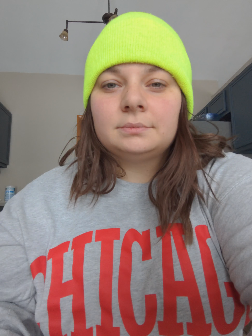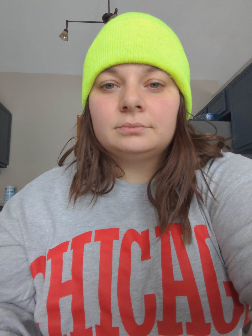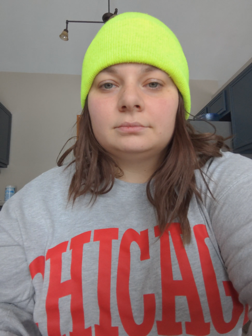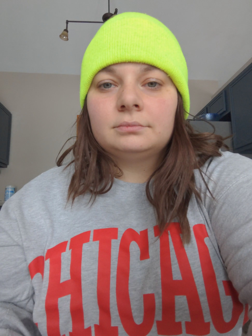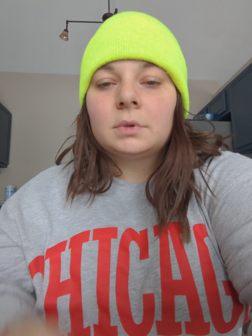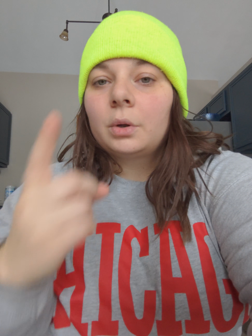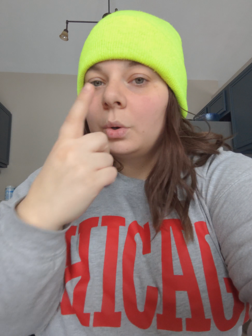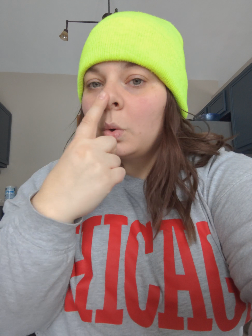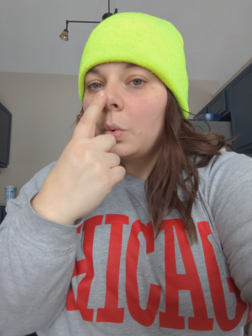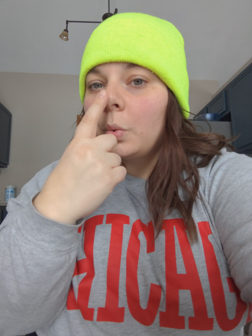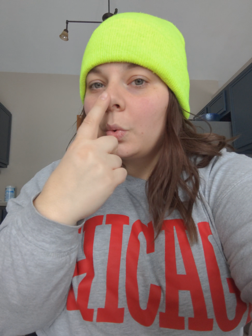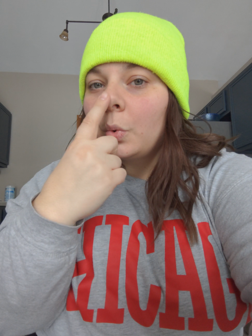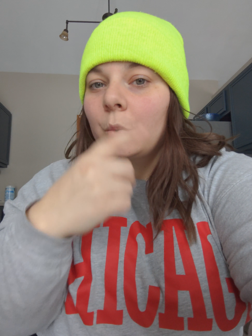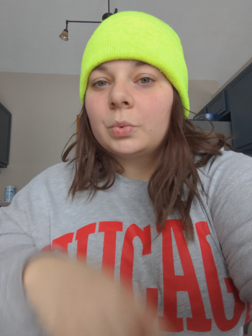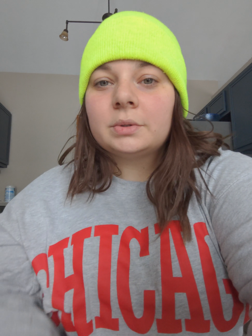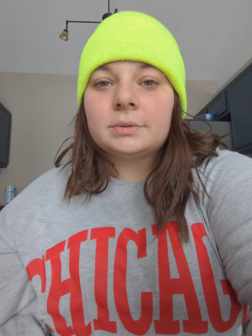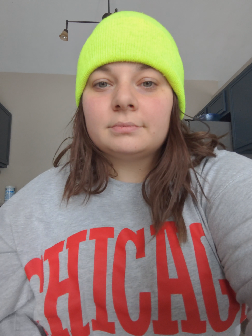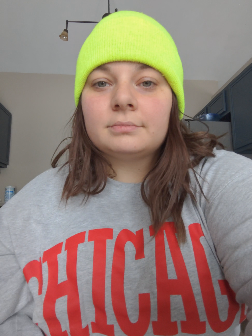nose